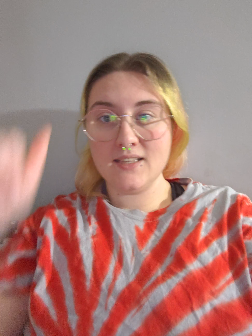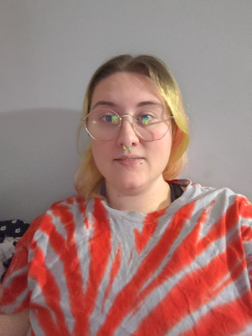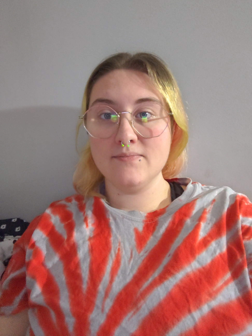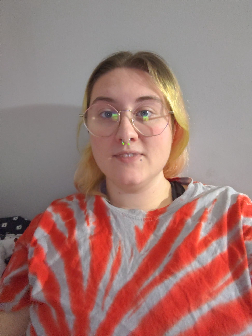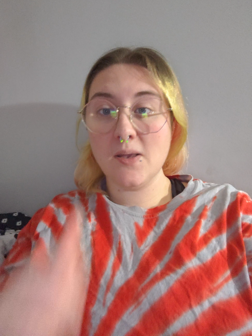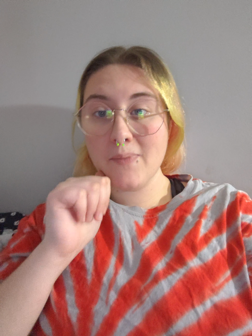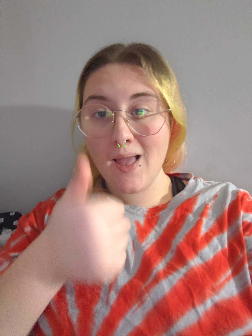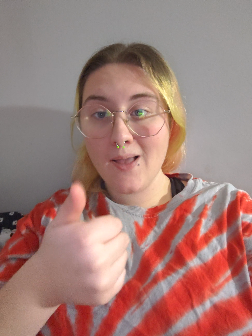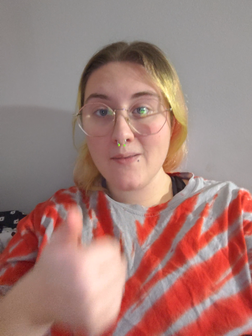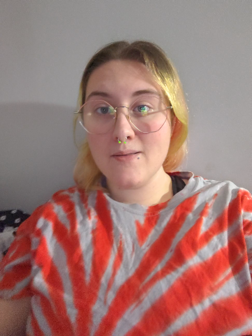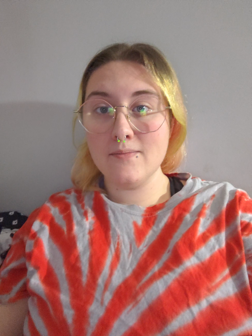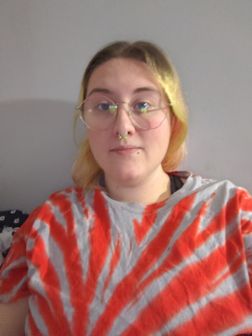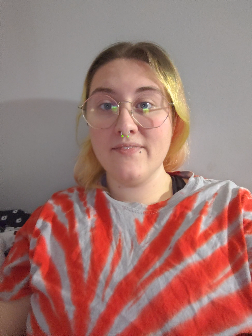tomorrow